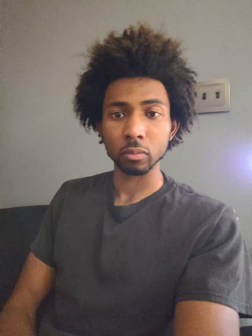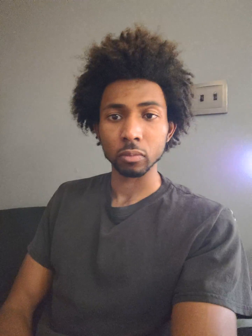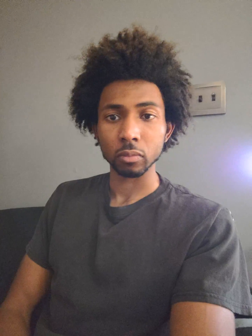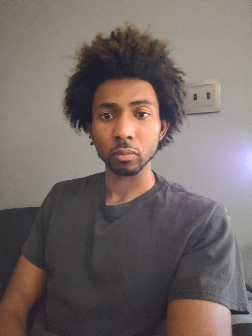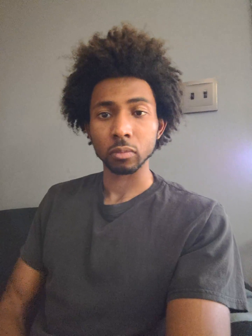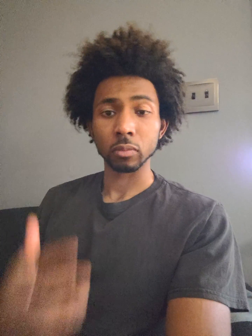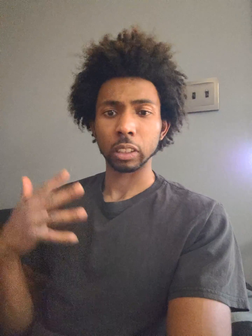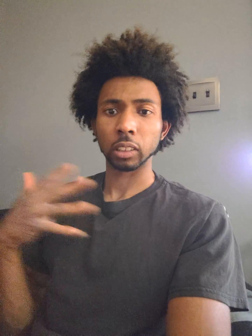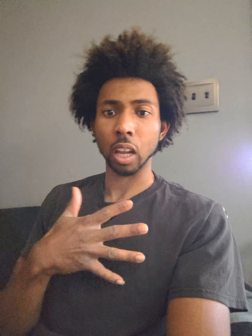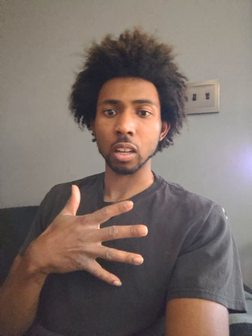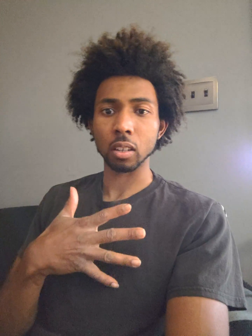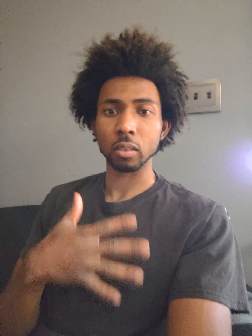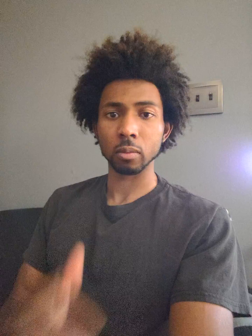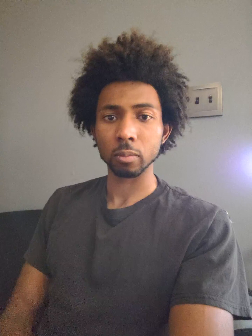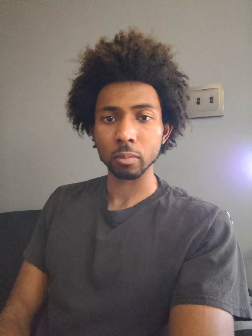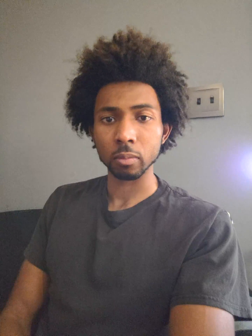scared